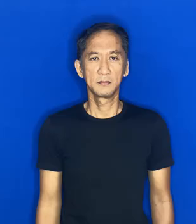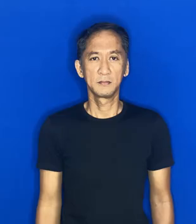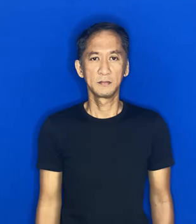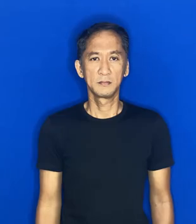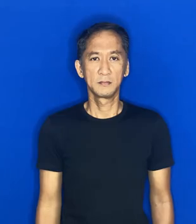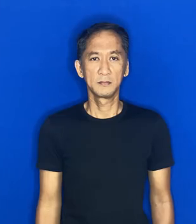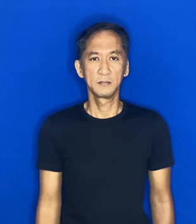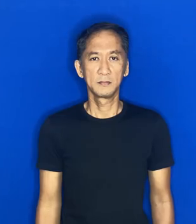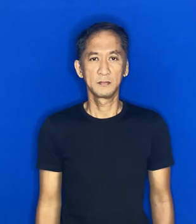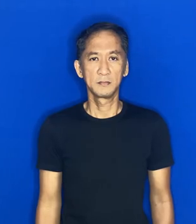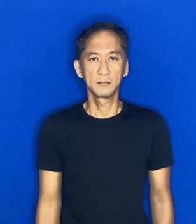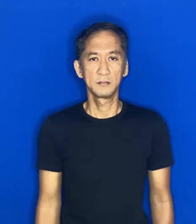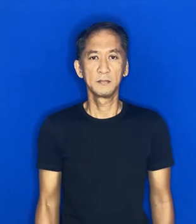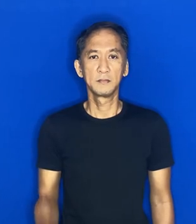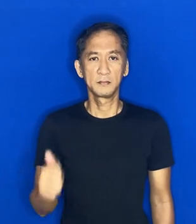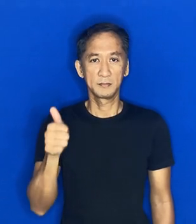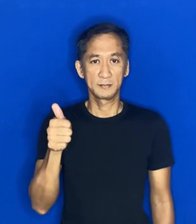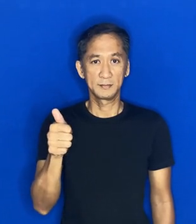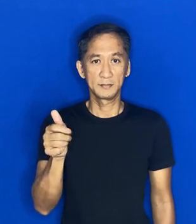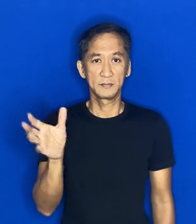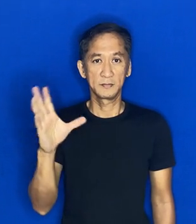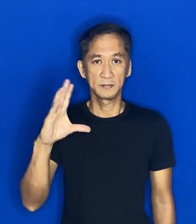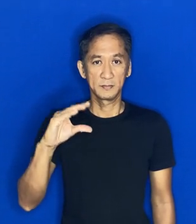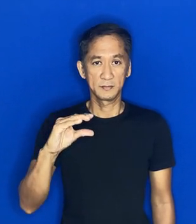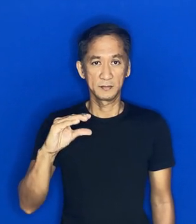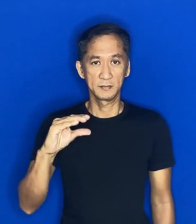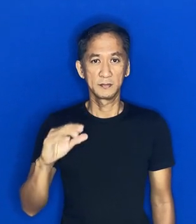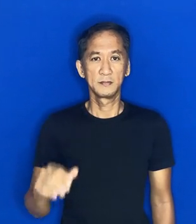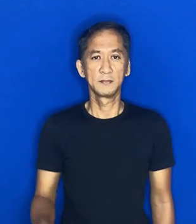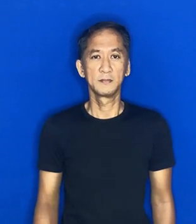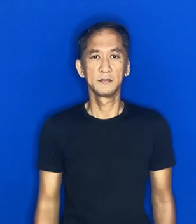good afternoon